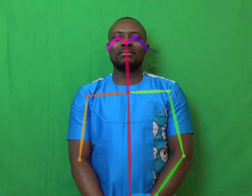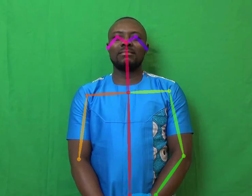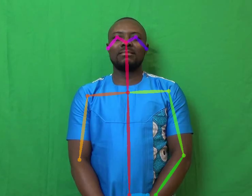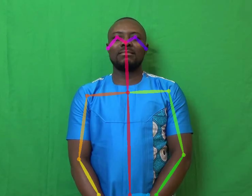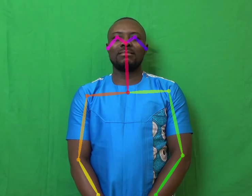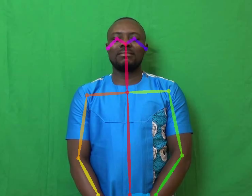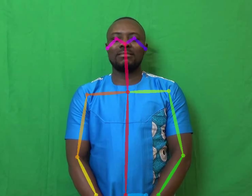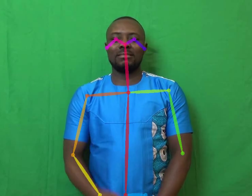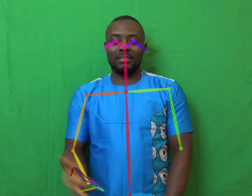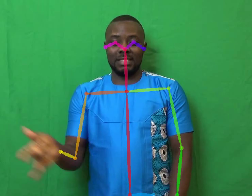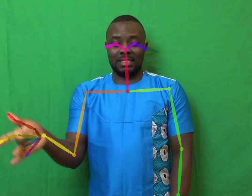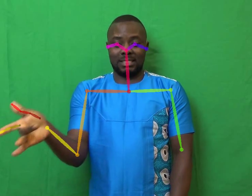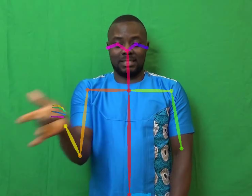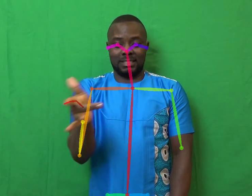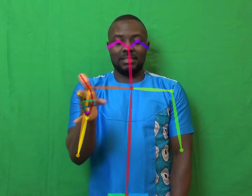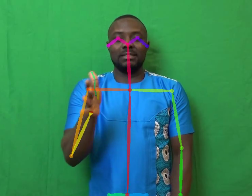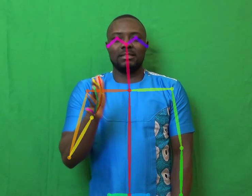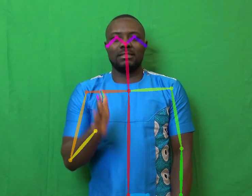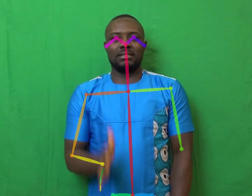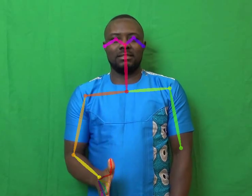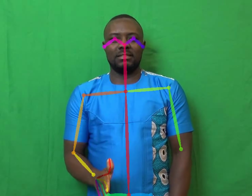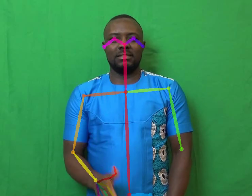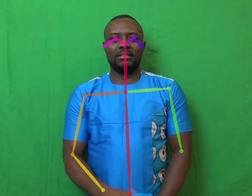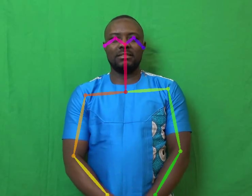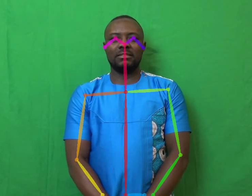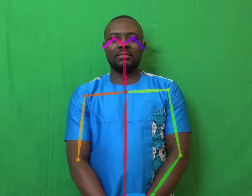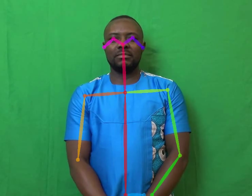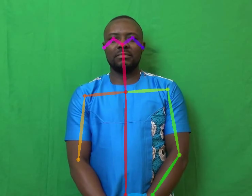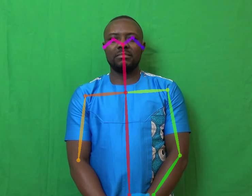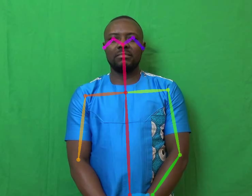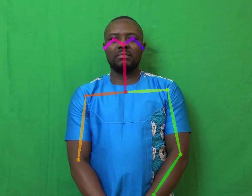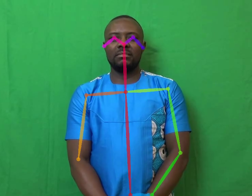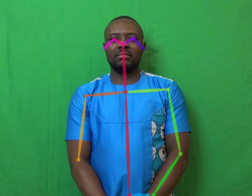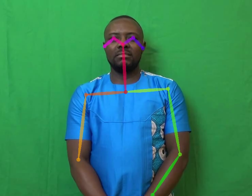prostitution